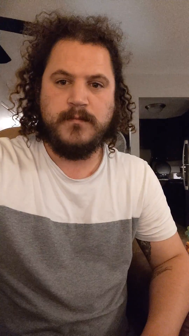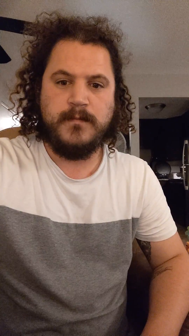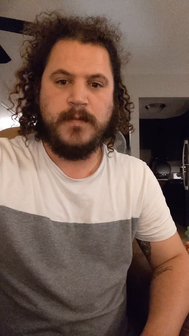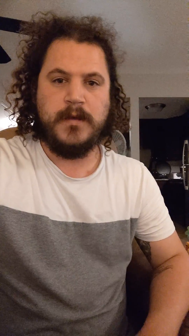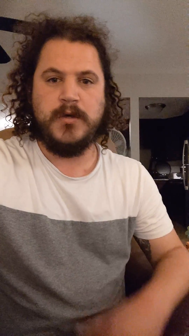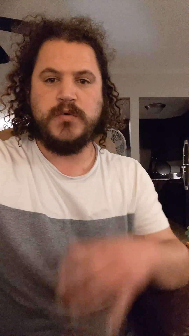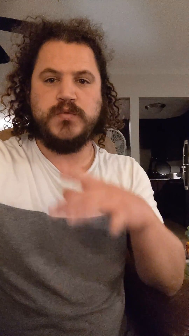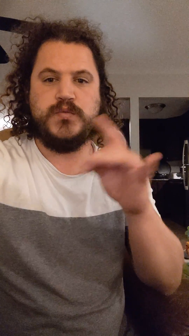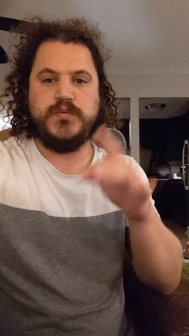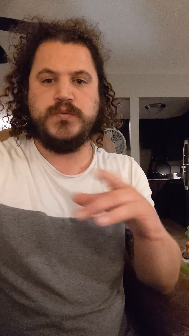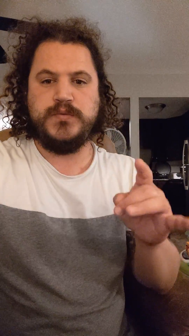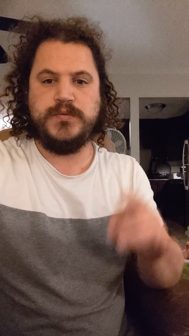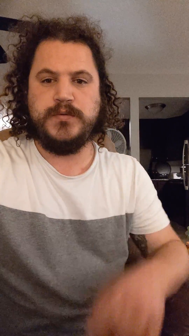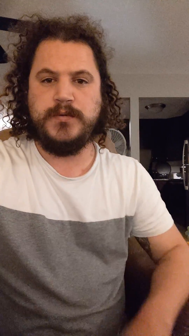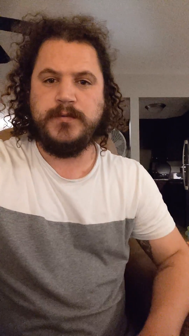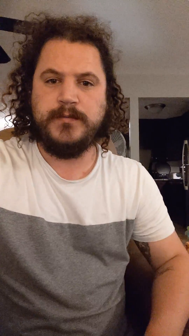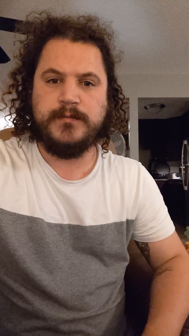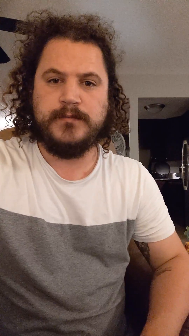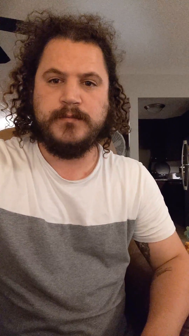choose